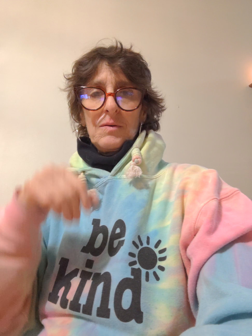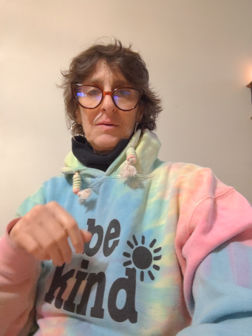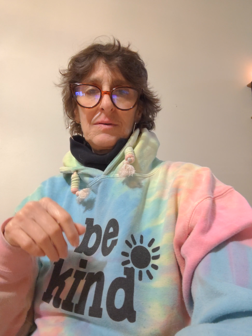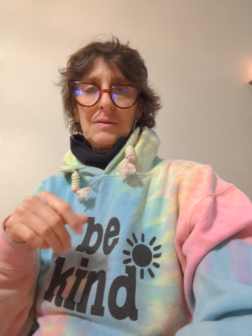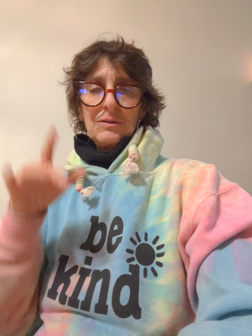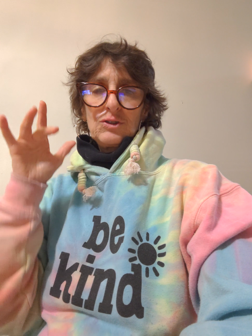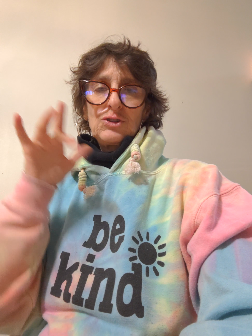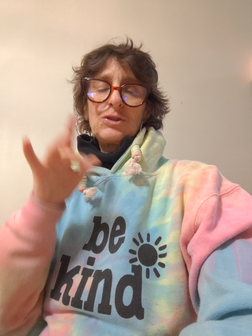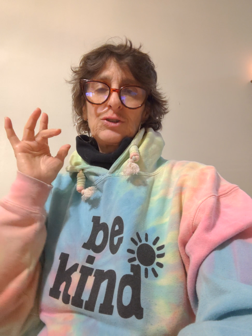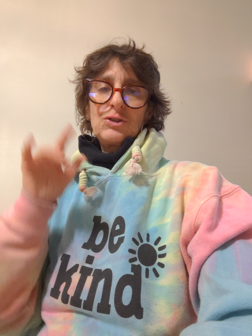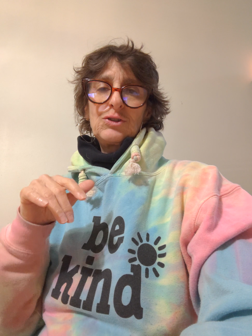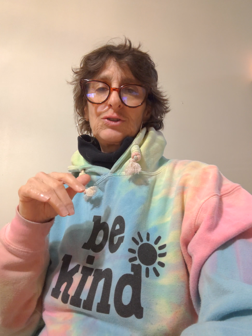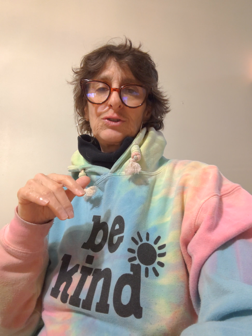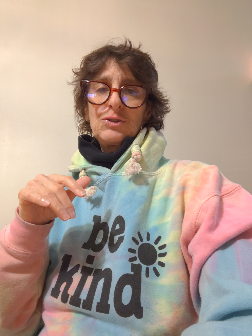touch